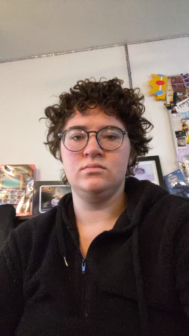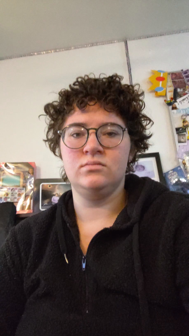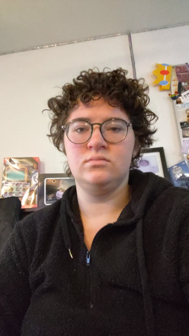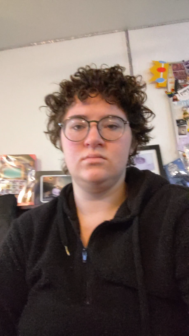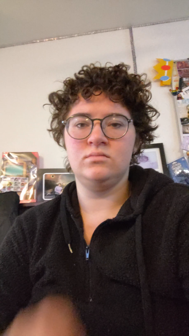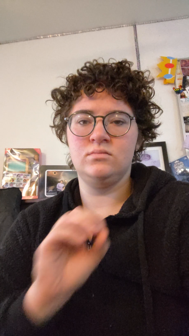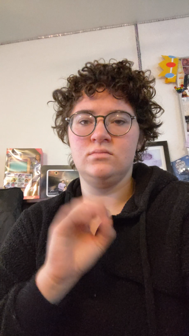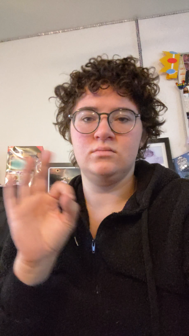off